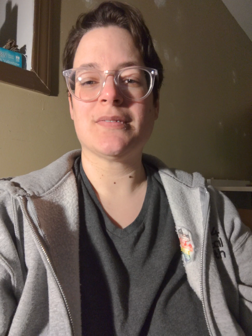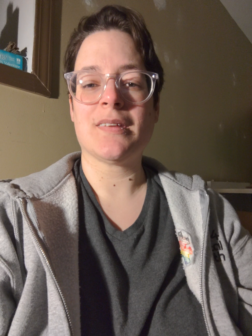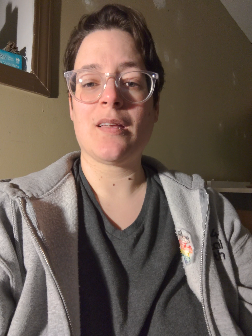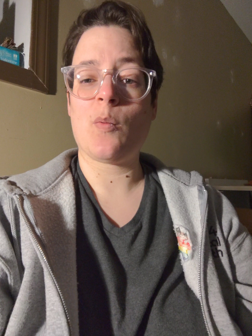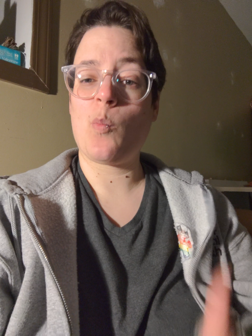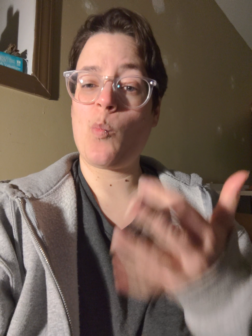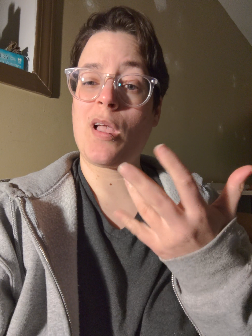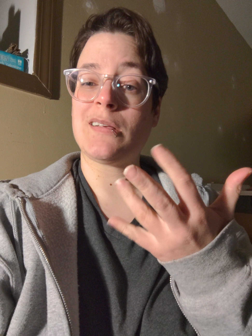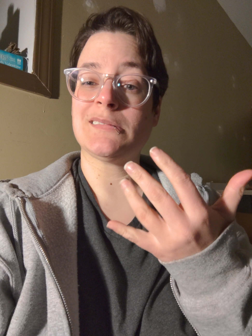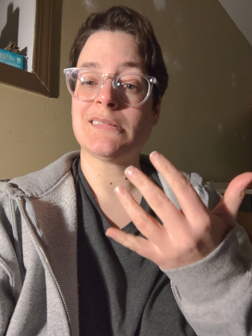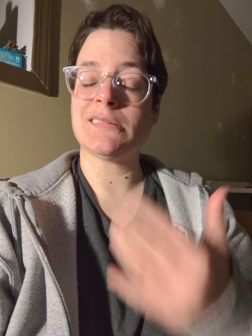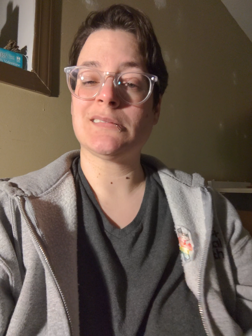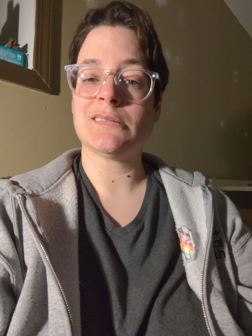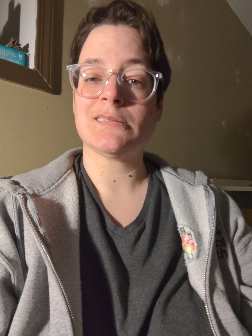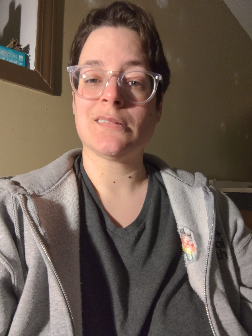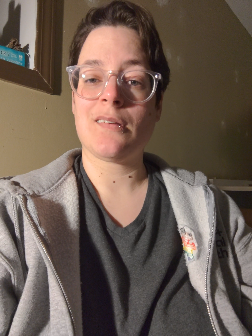wait